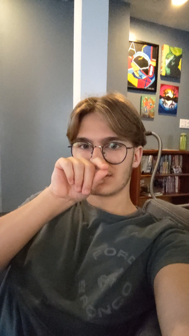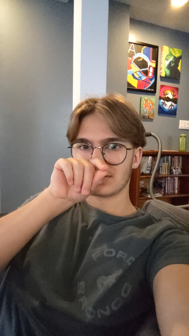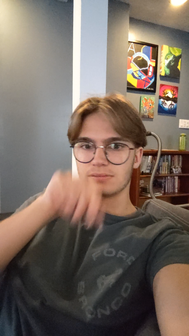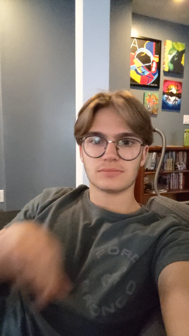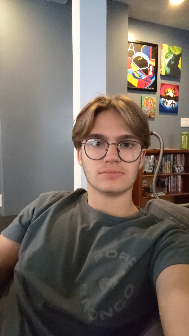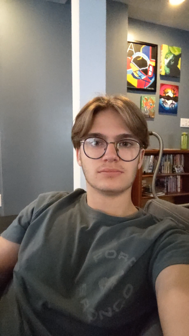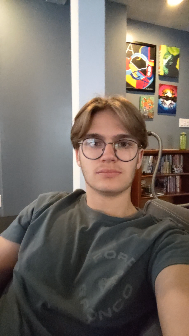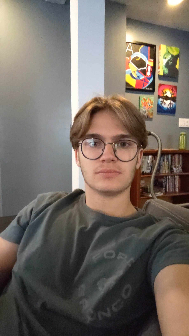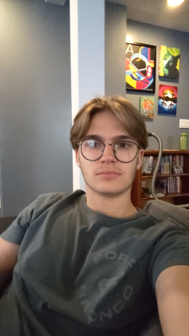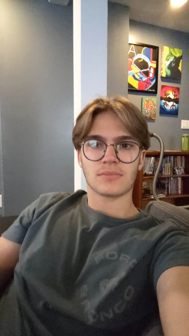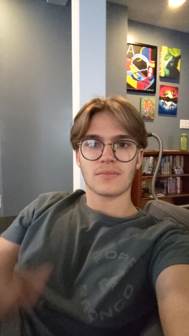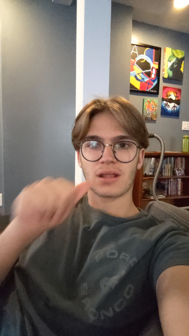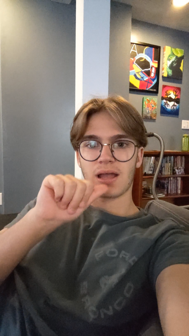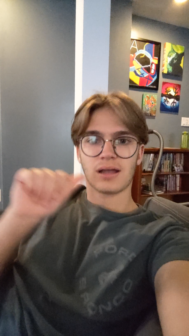a